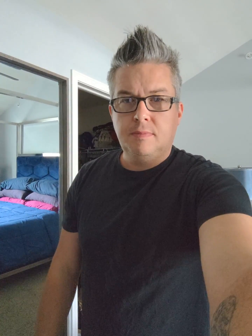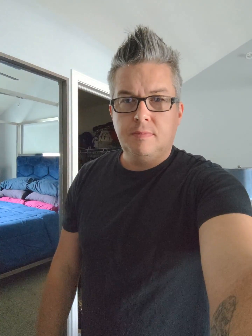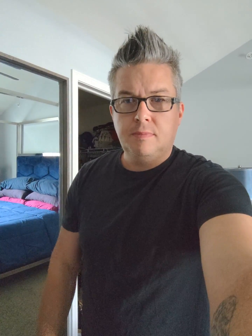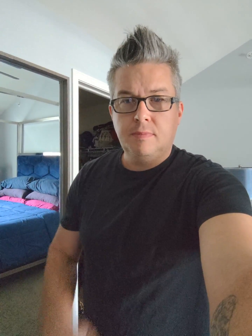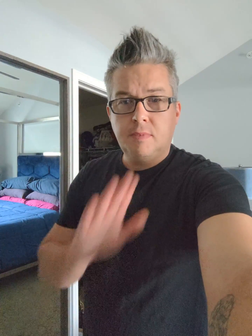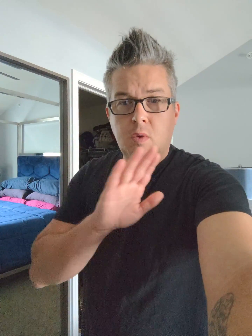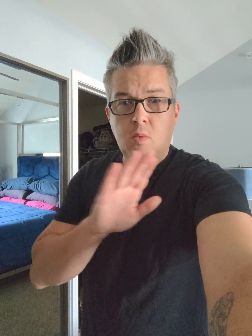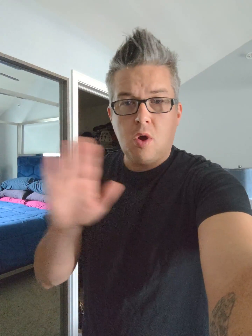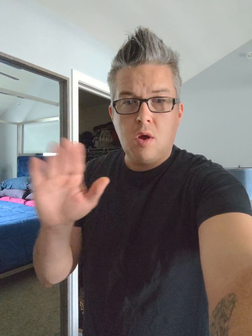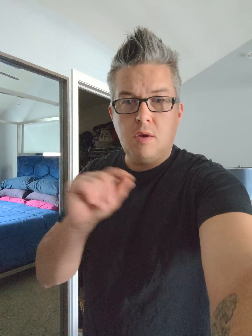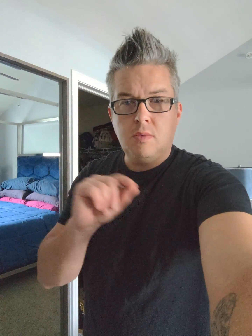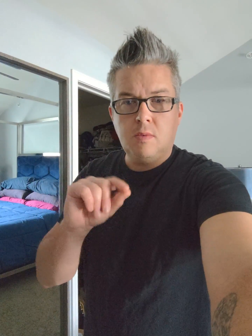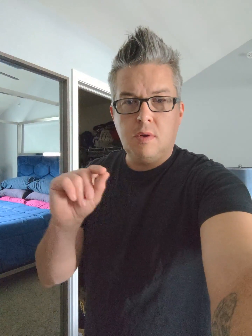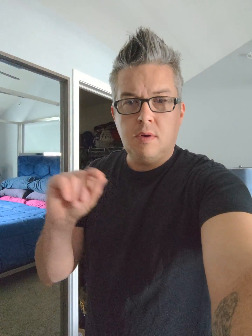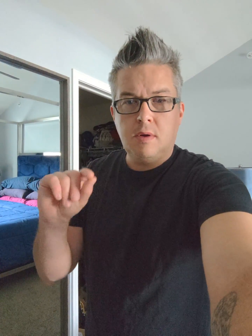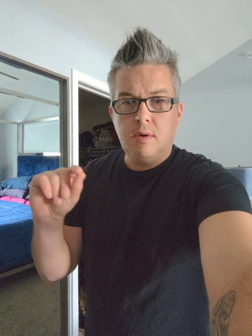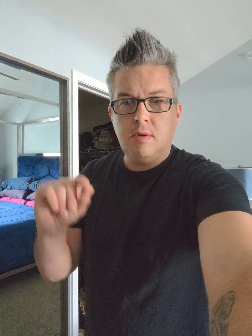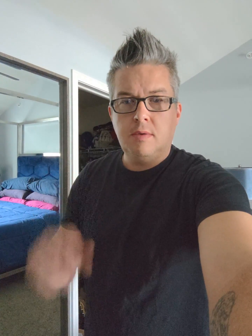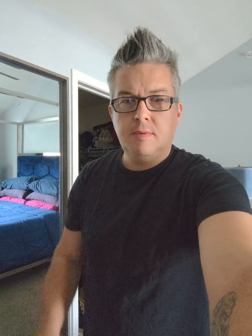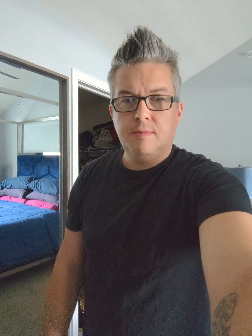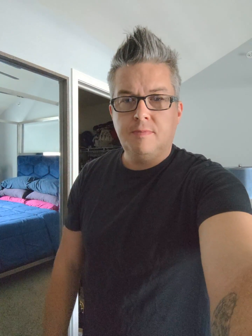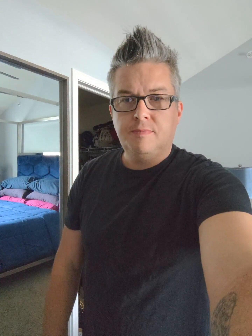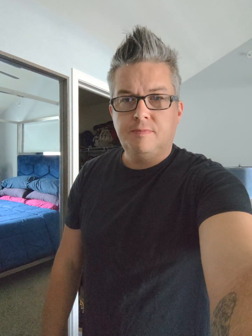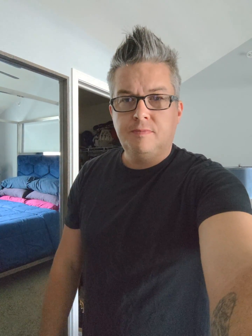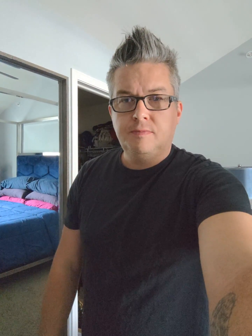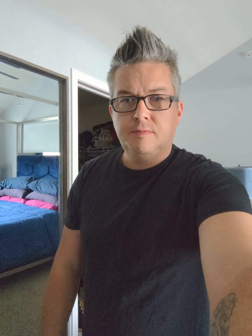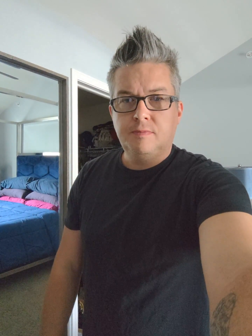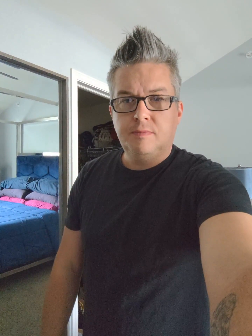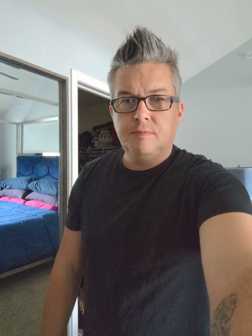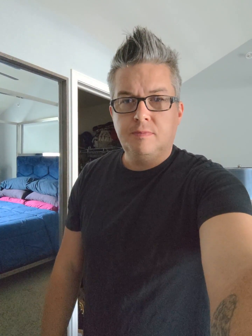chalk